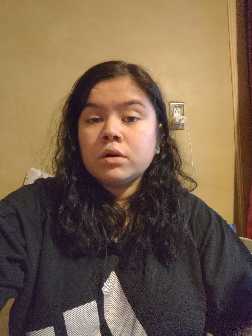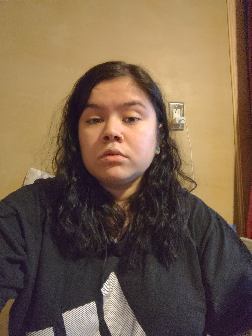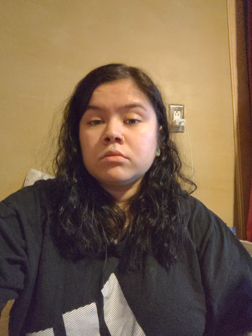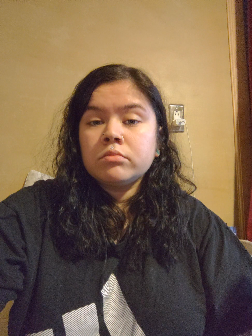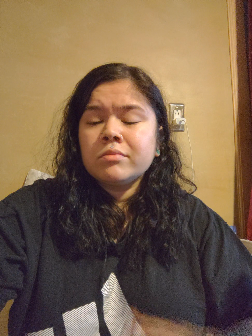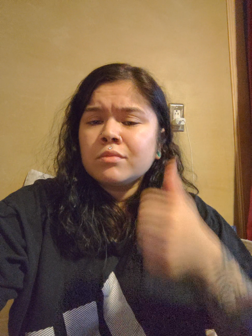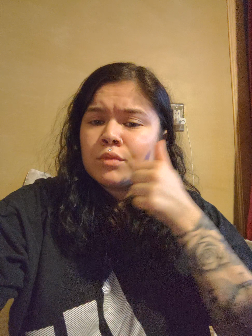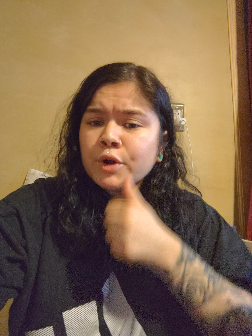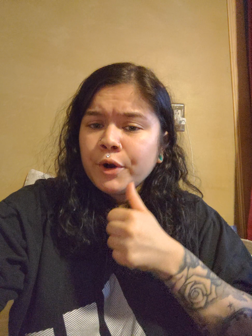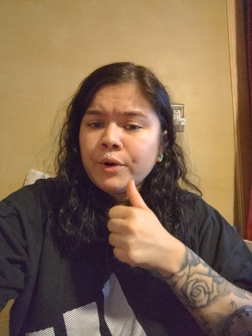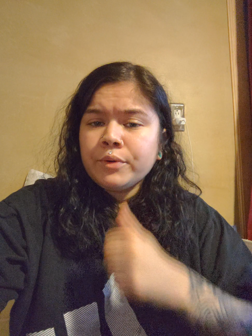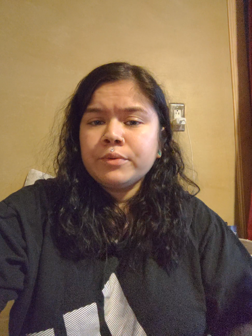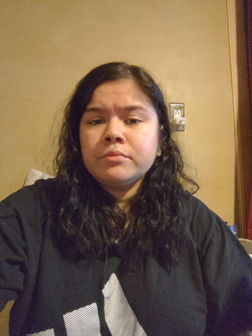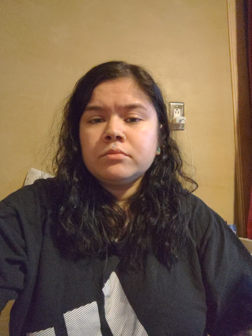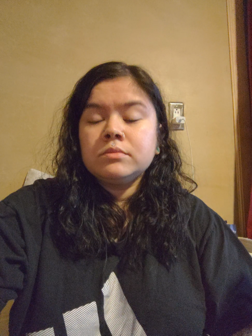girl